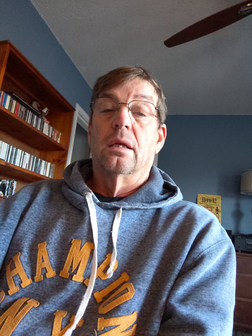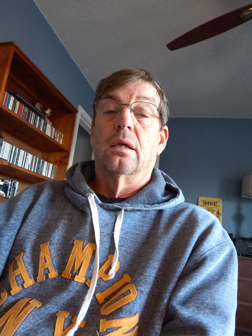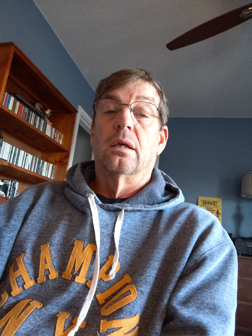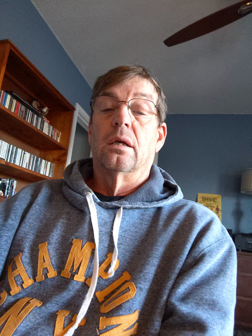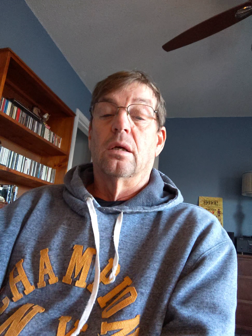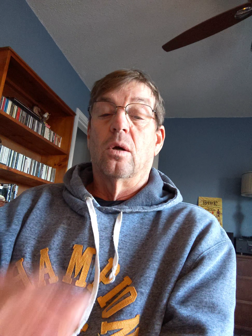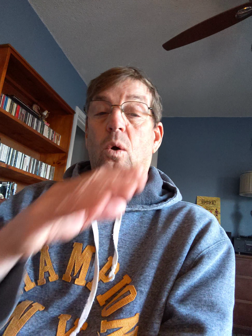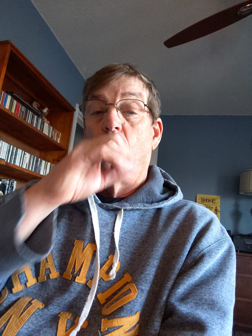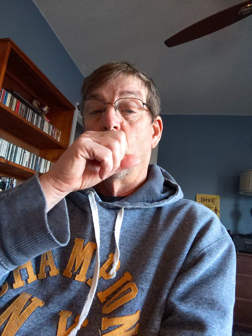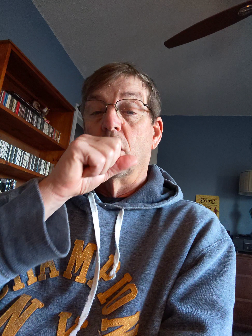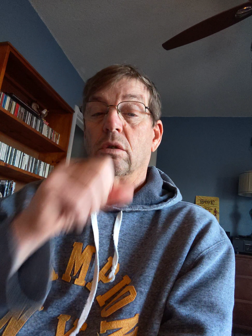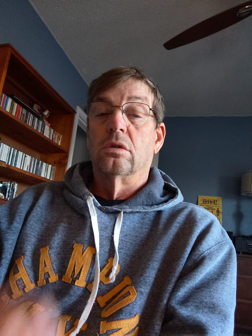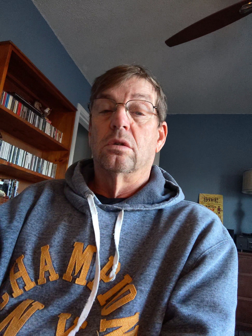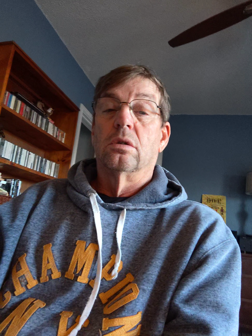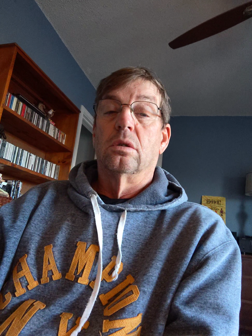orange